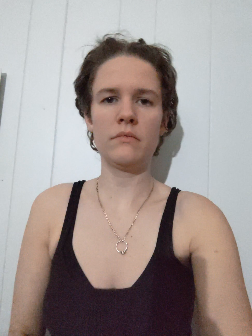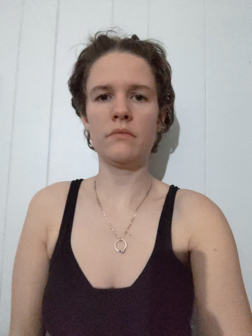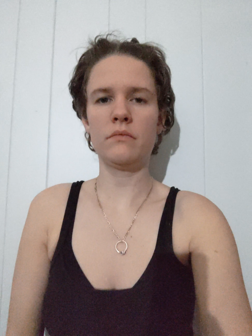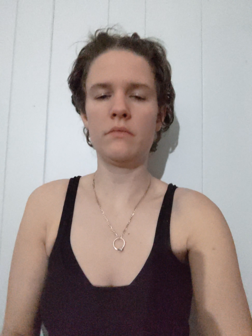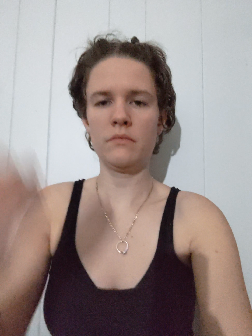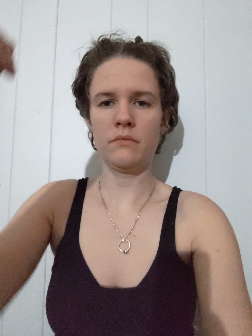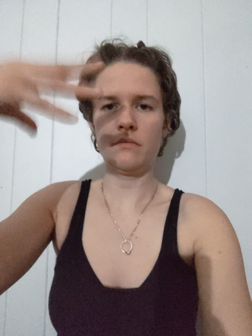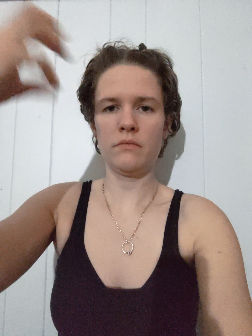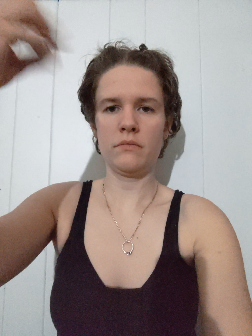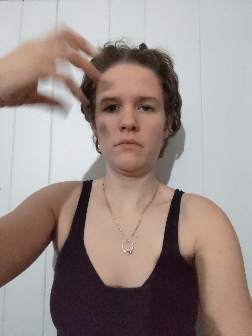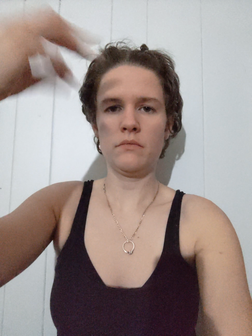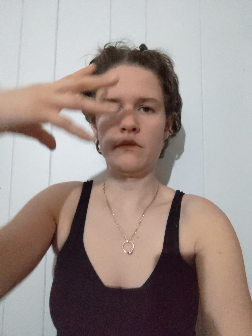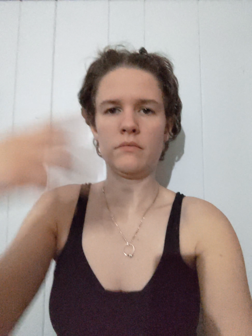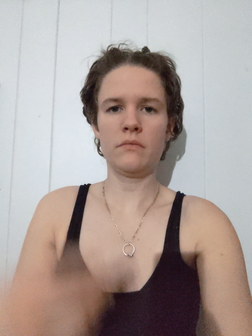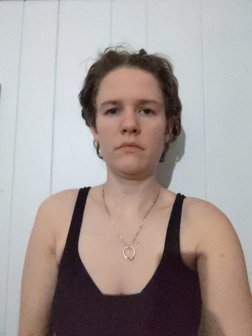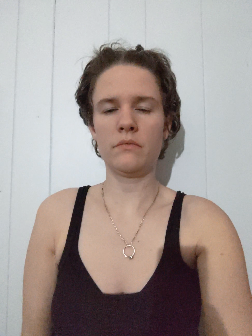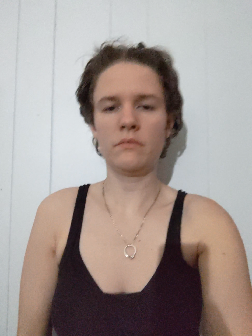shower